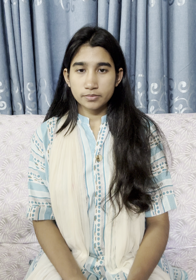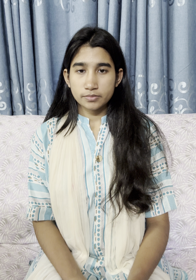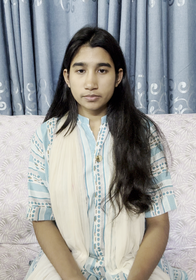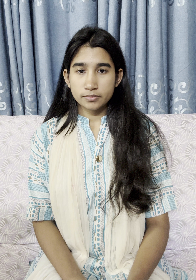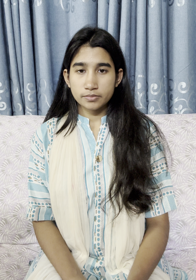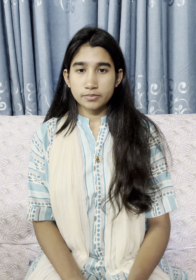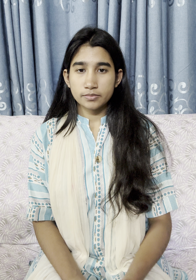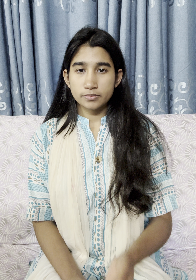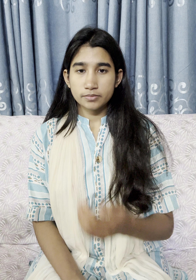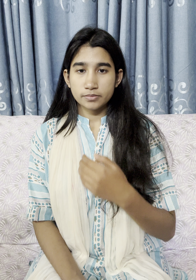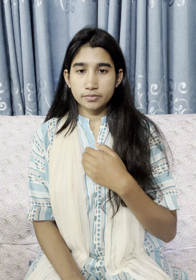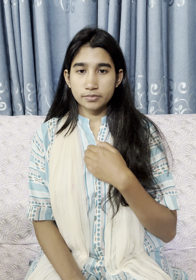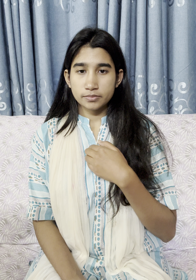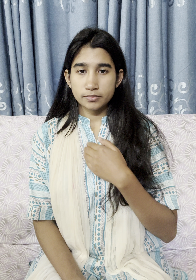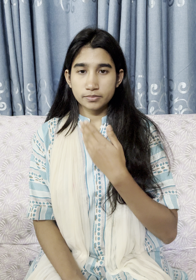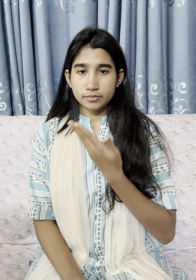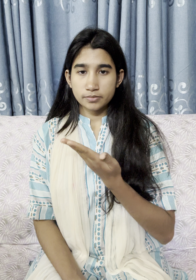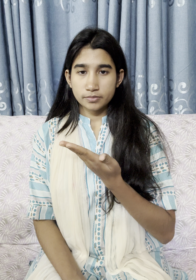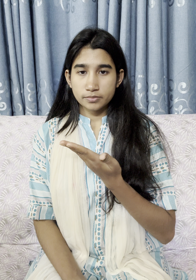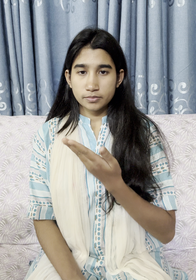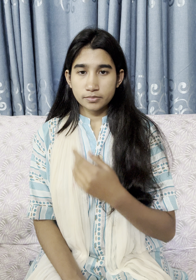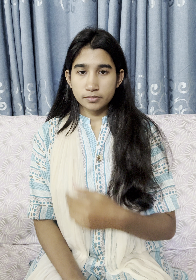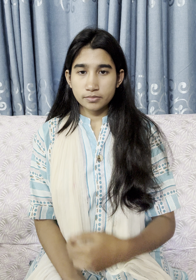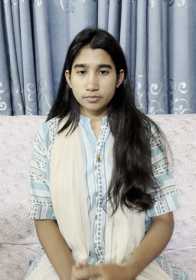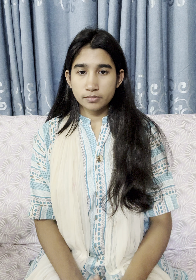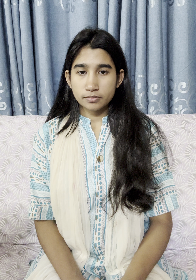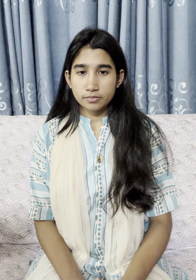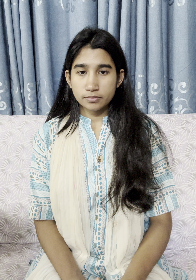ইচ্ছা করা